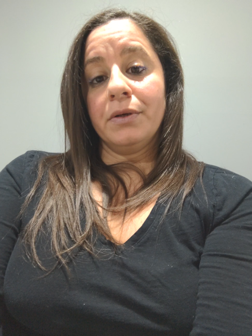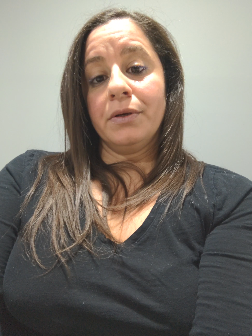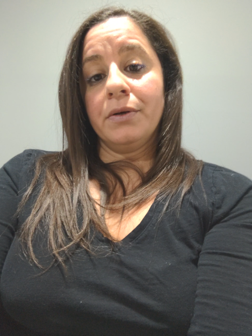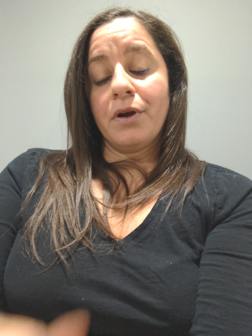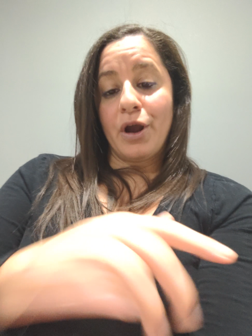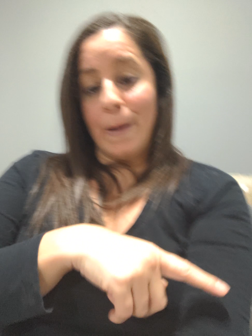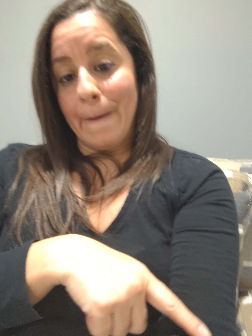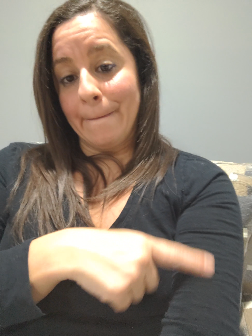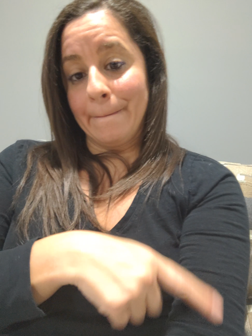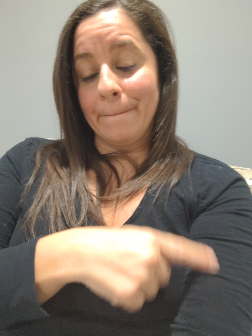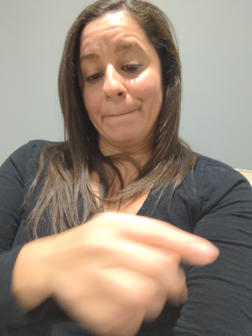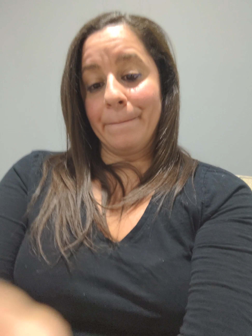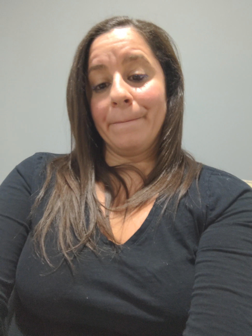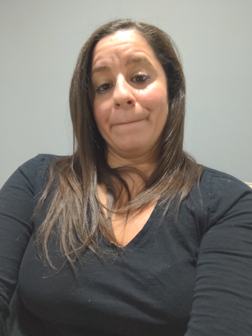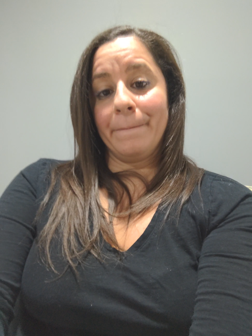arm